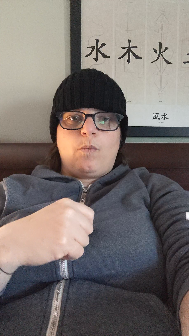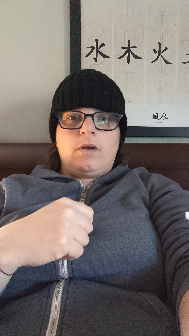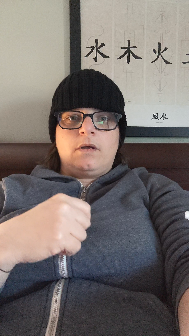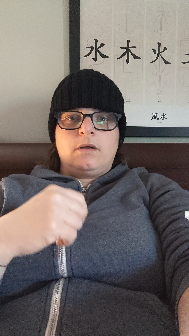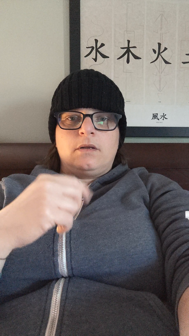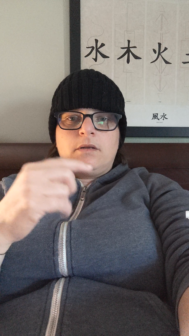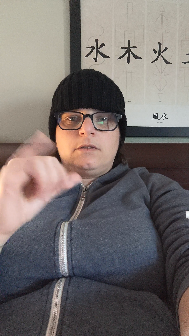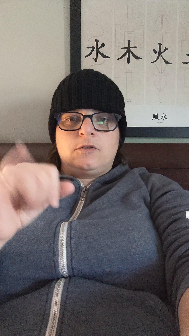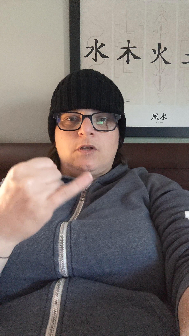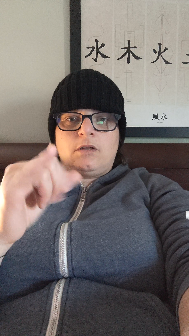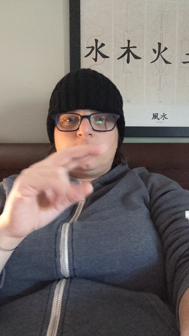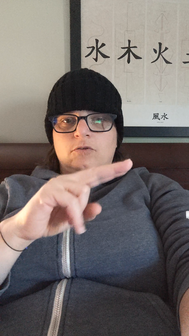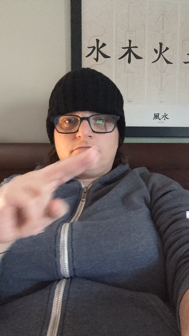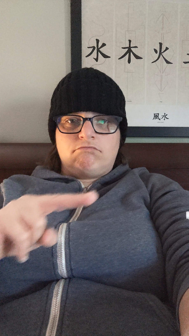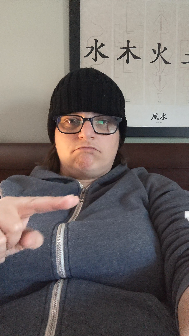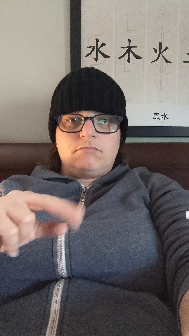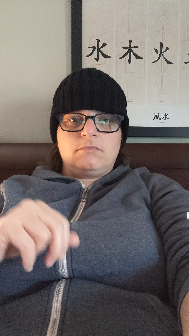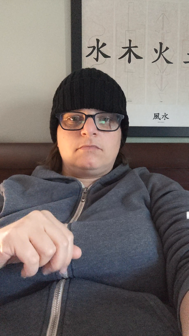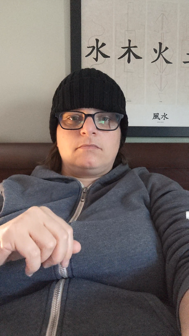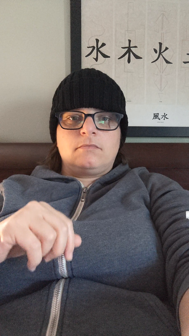jelly